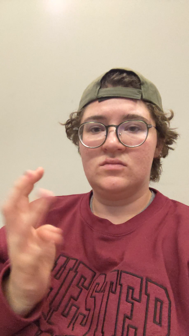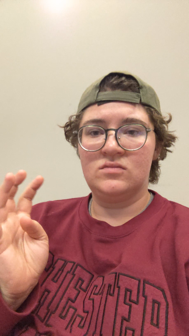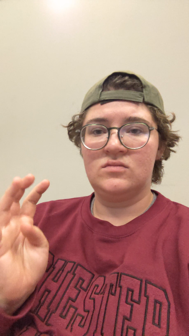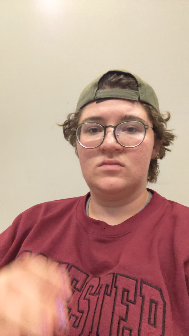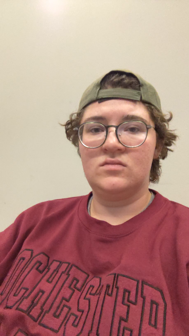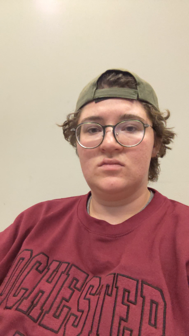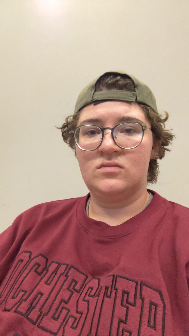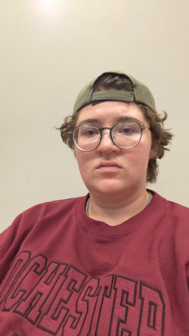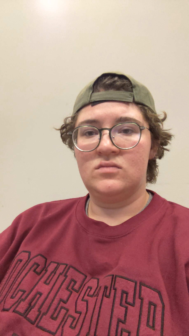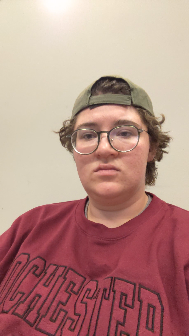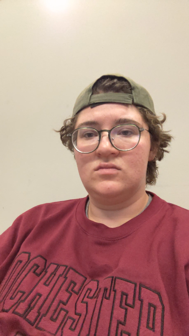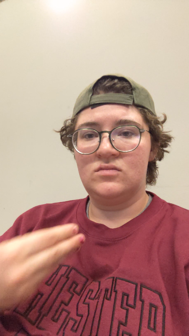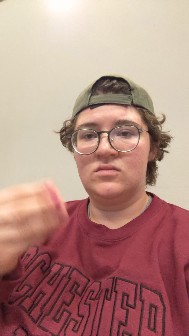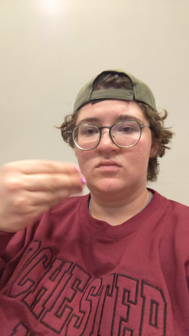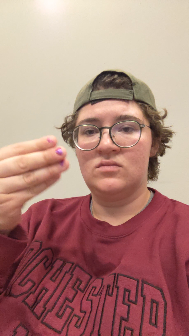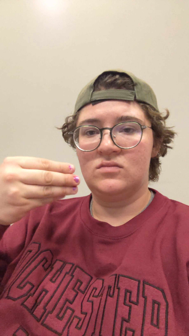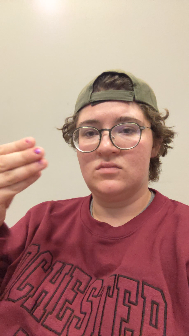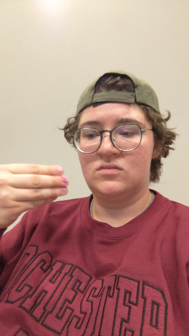shopping